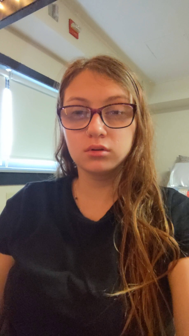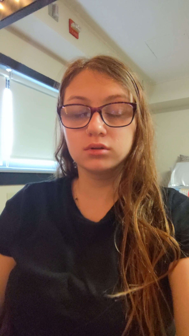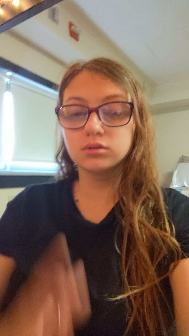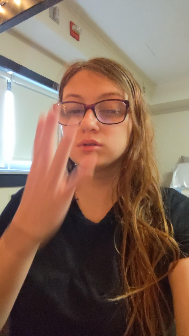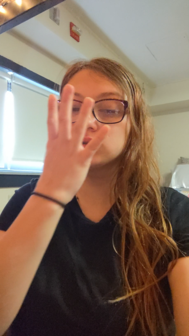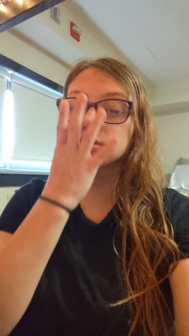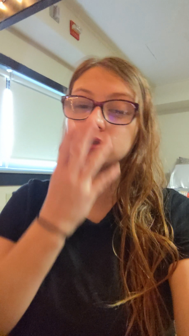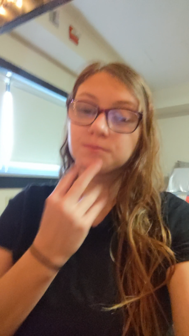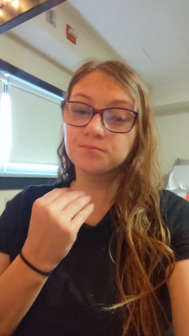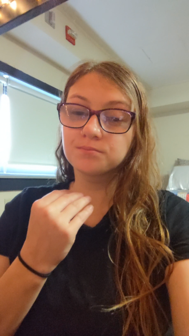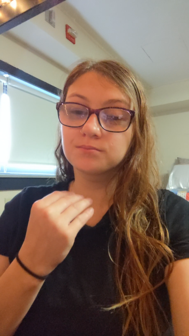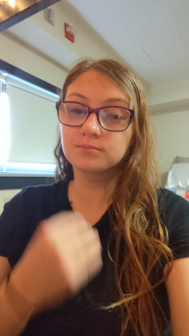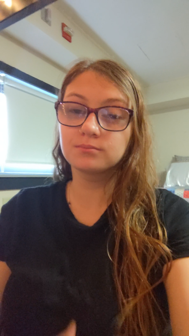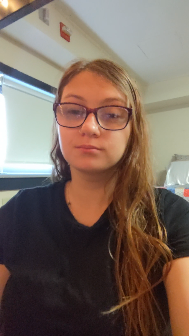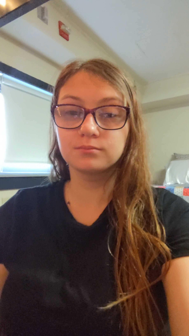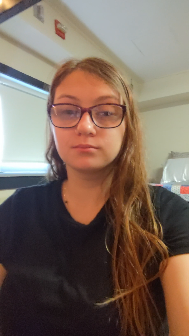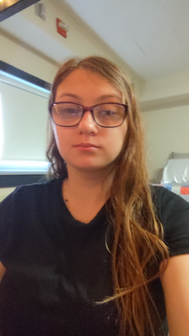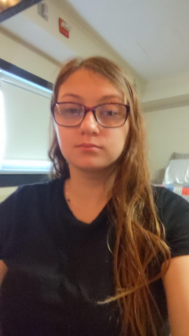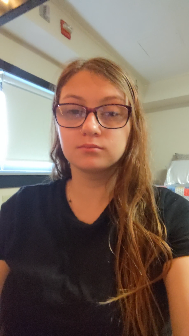asleep